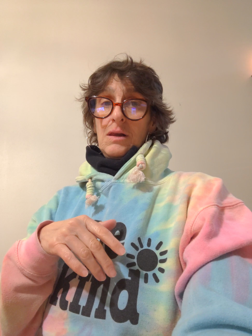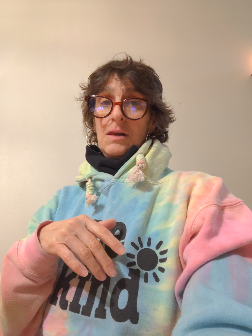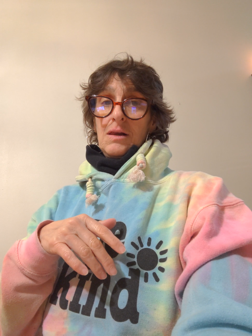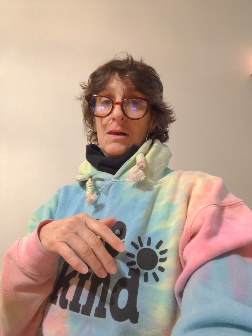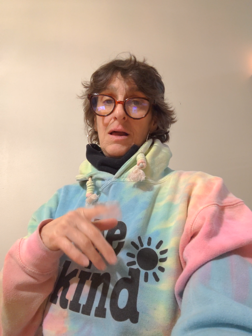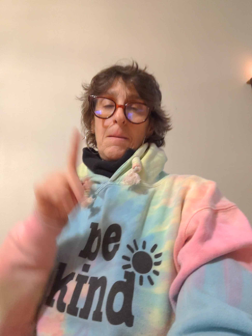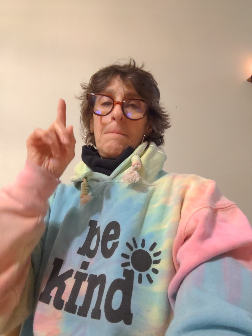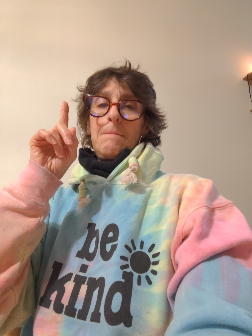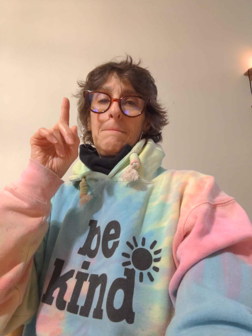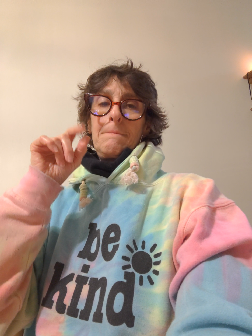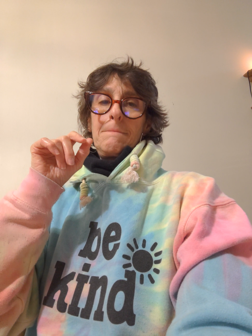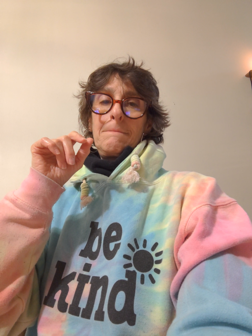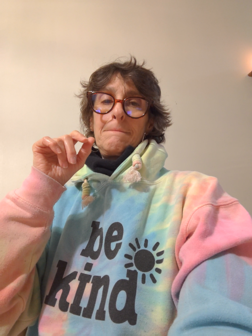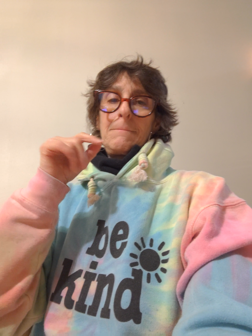up